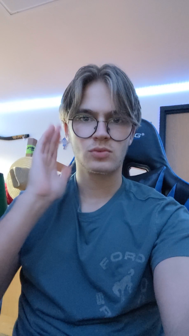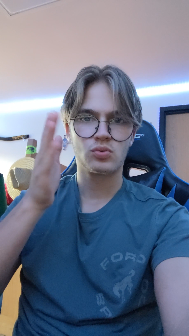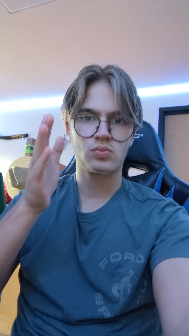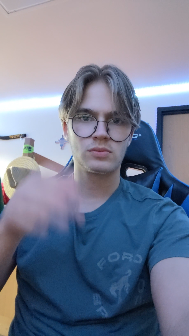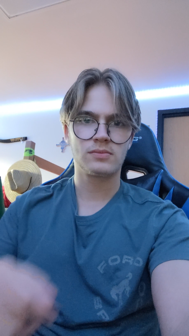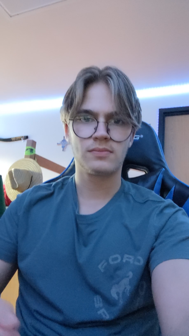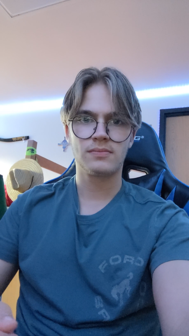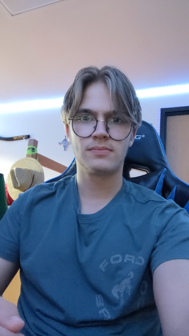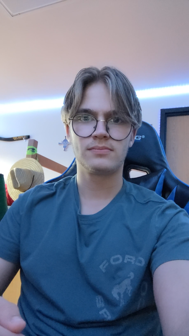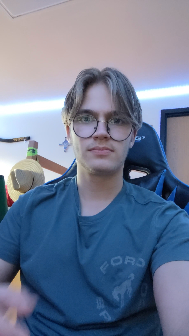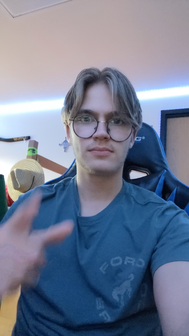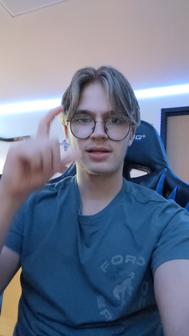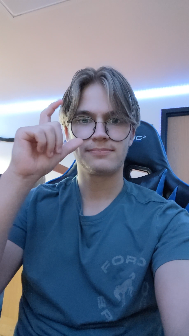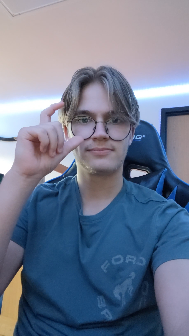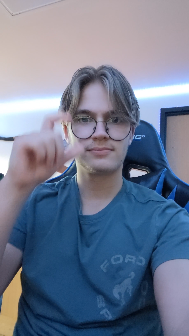camera